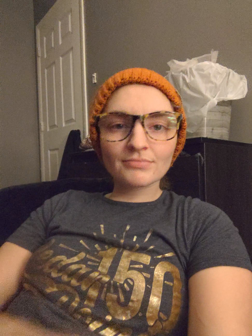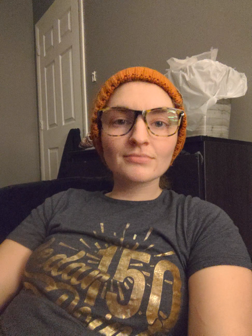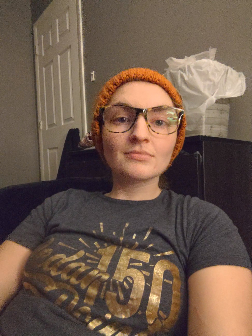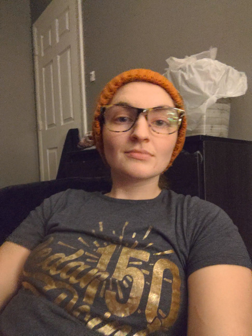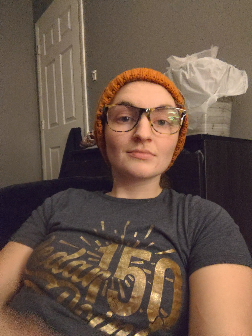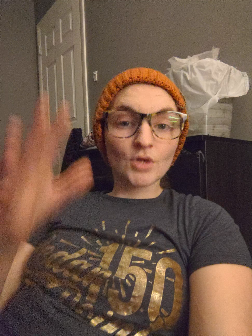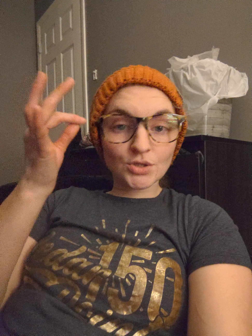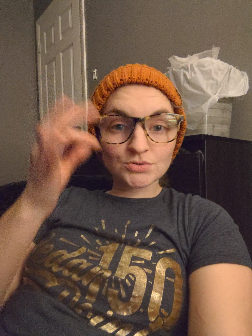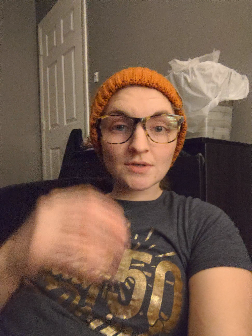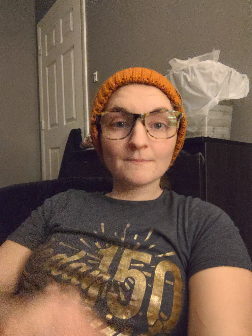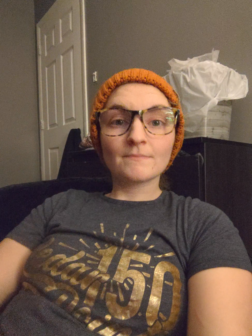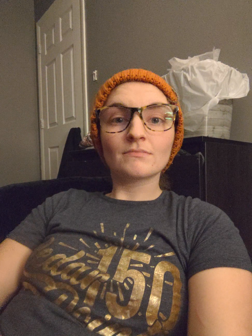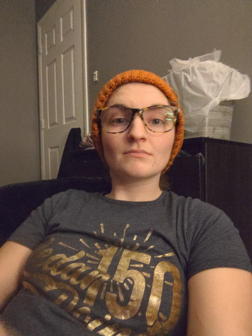hair